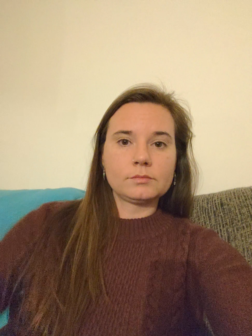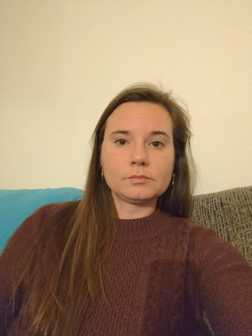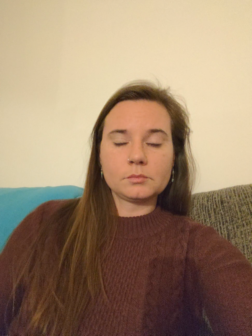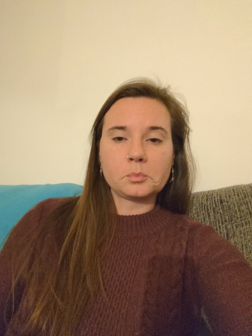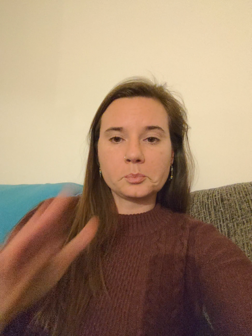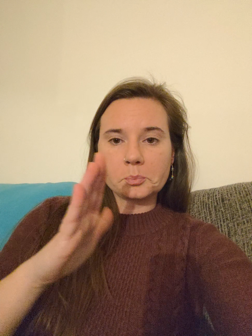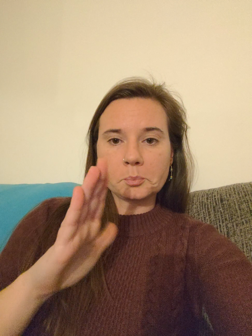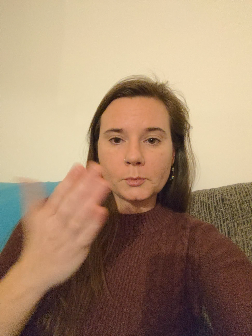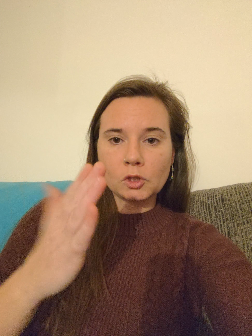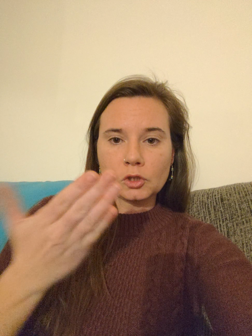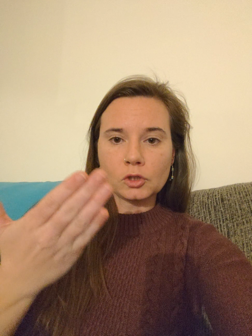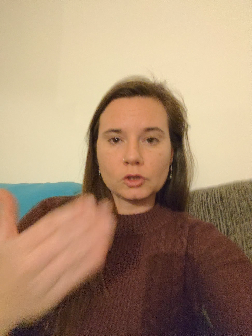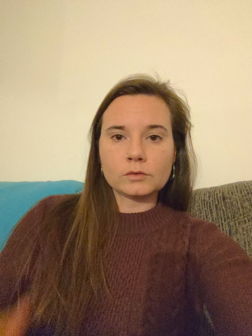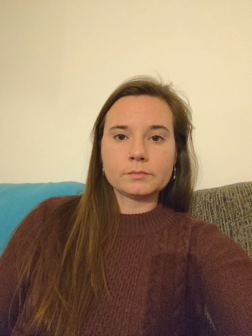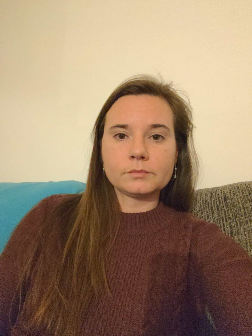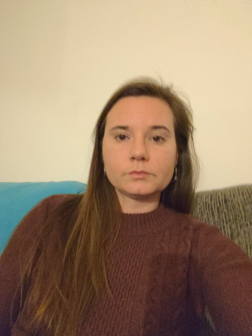book